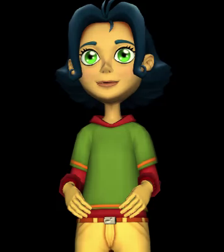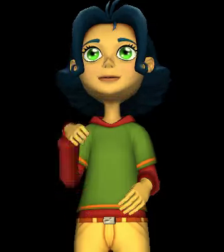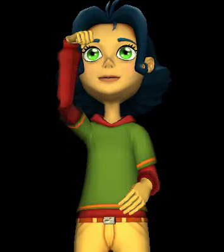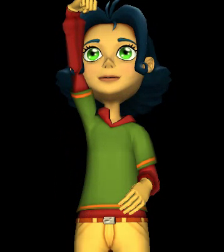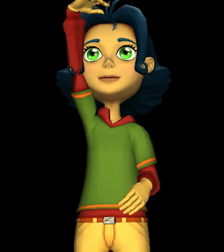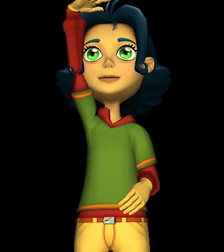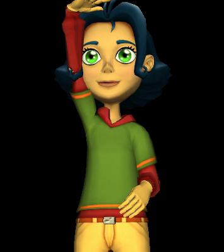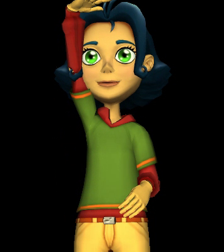ضوء